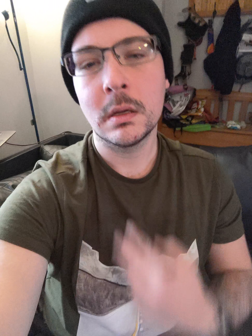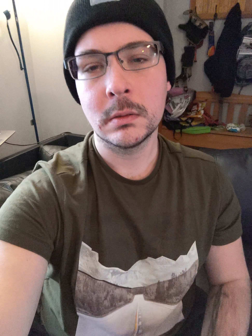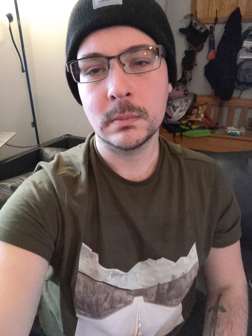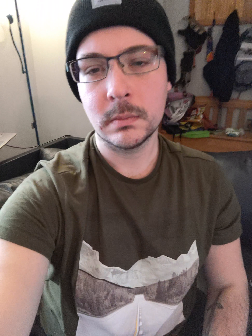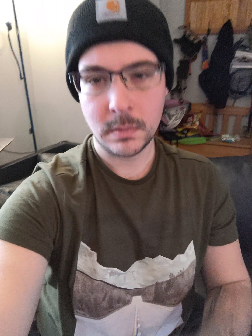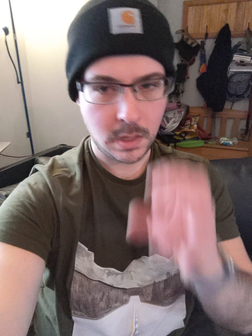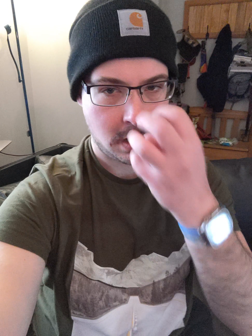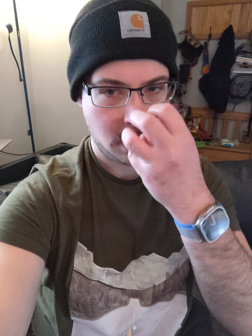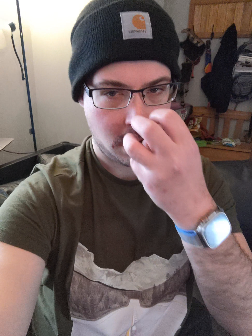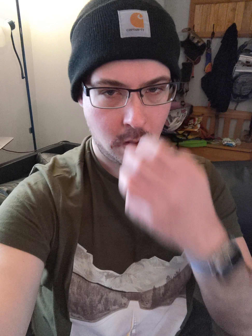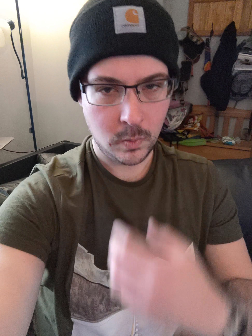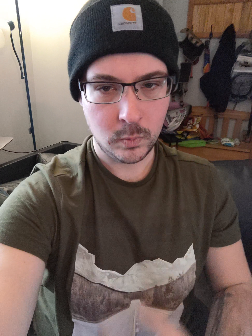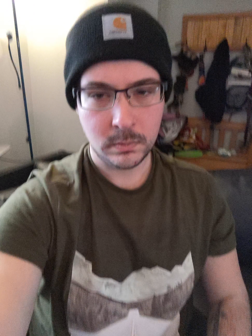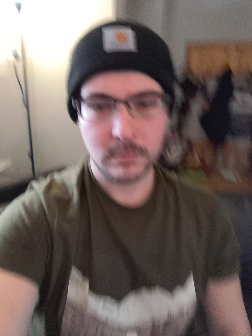clown